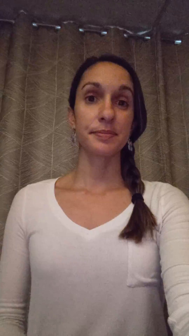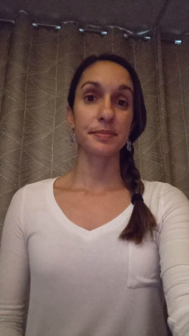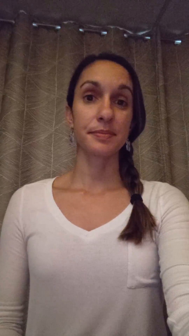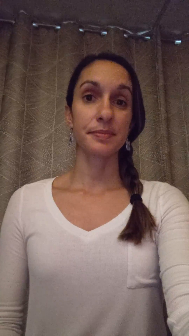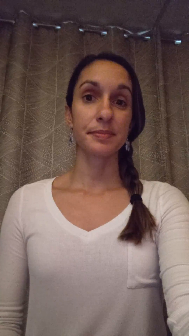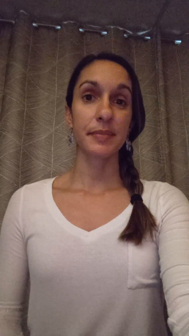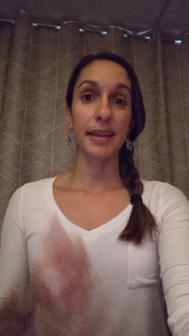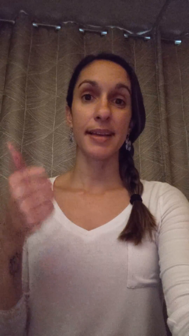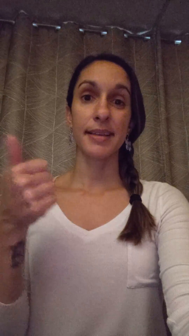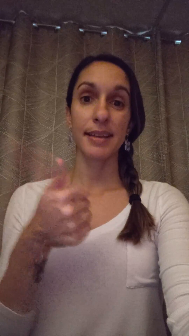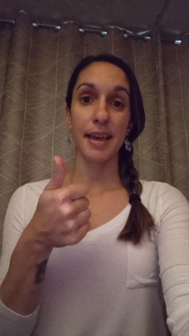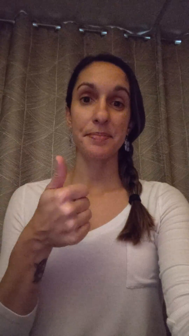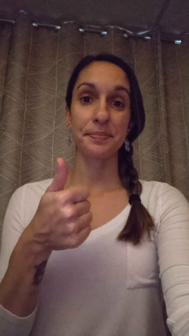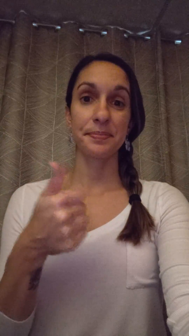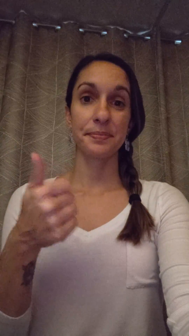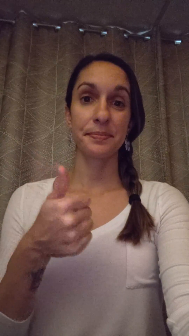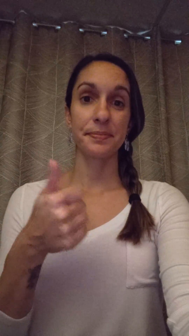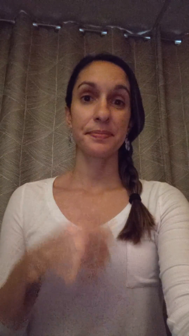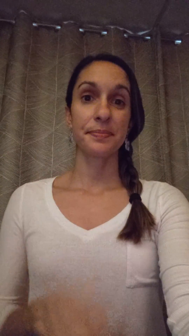game